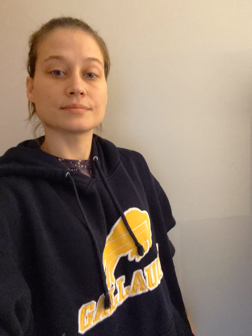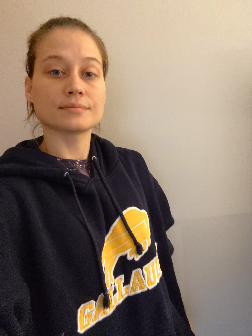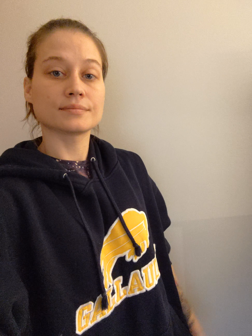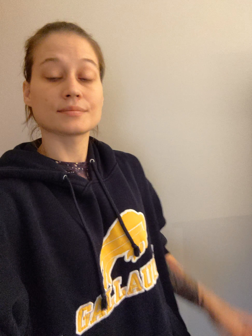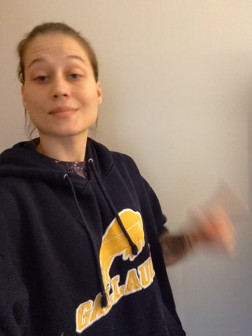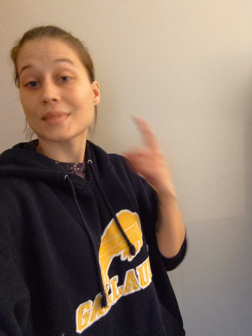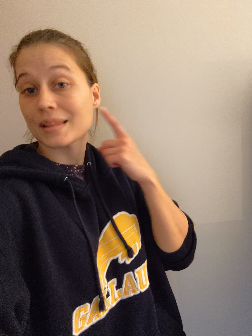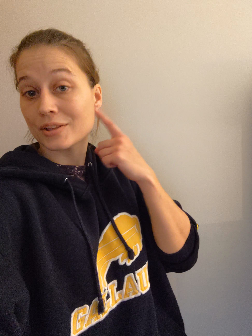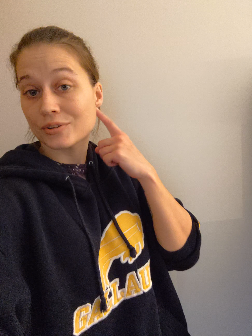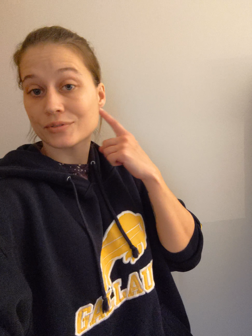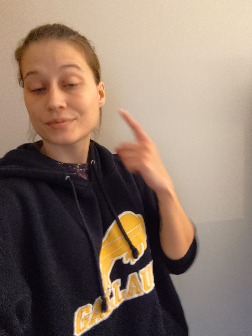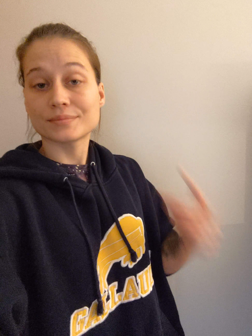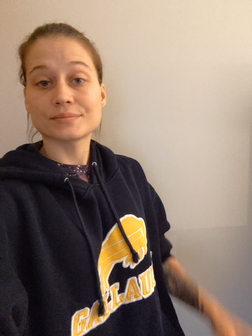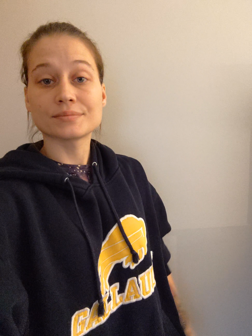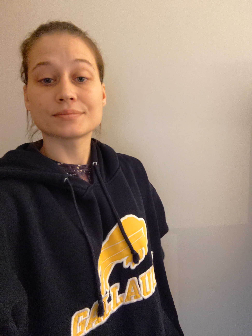ear